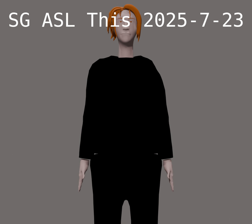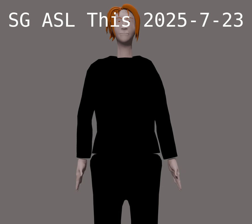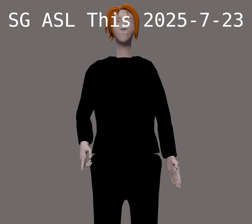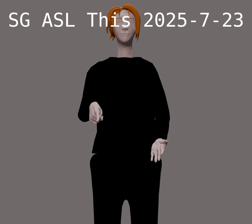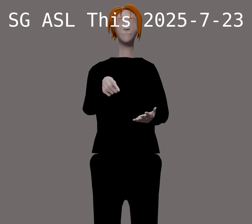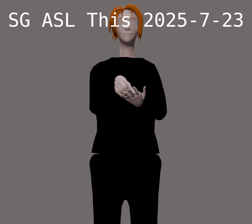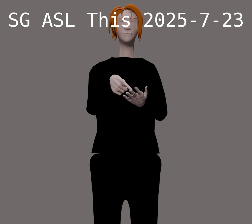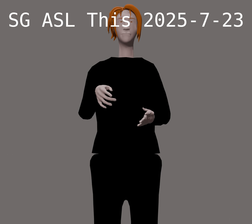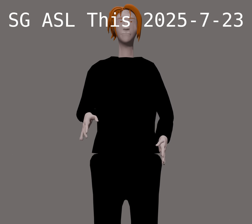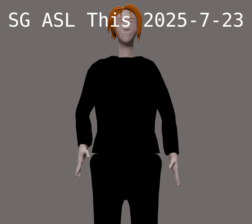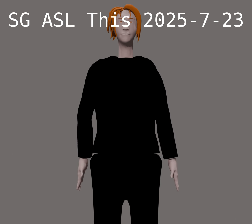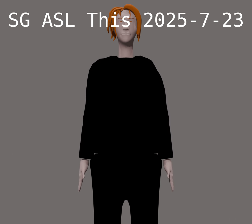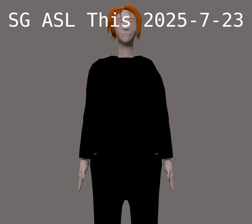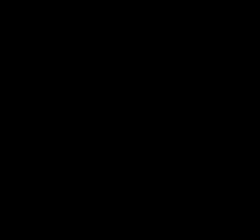This